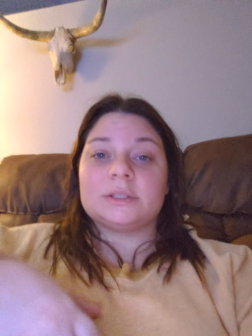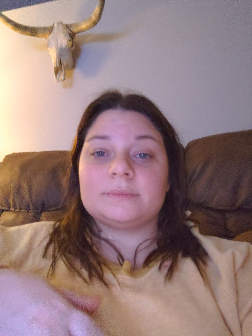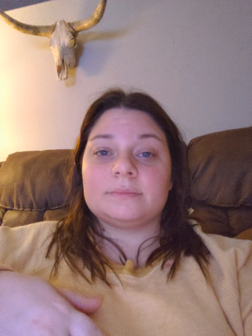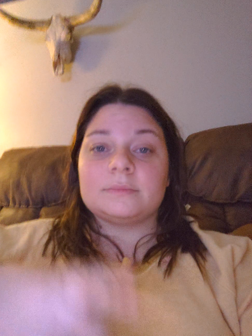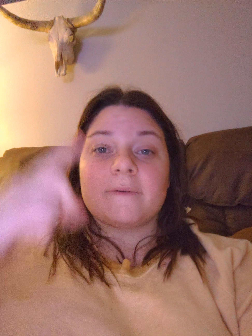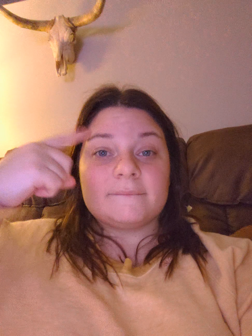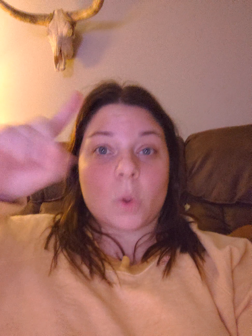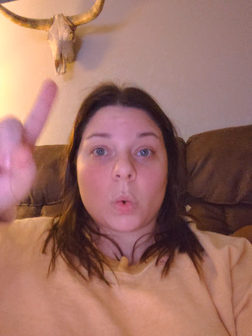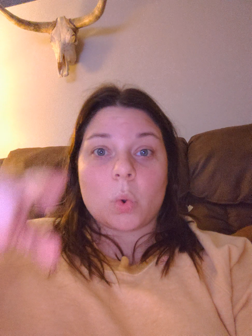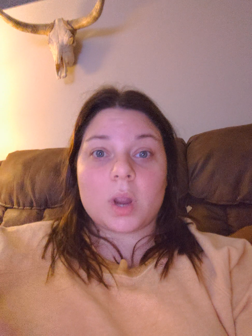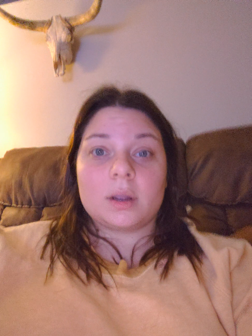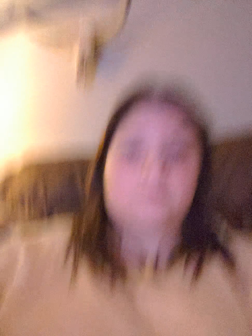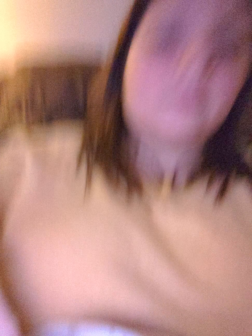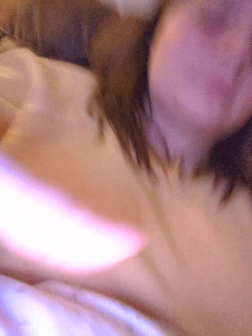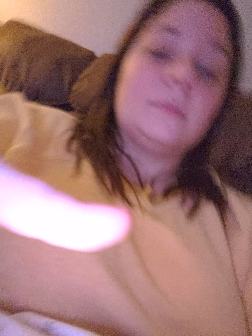for